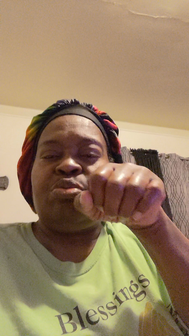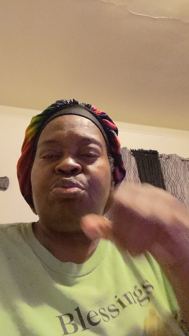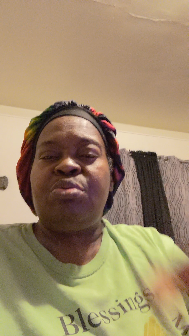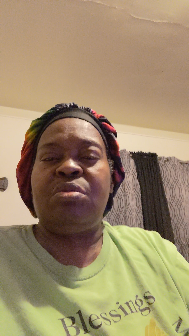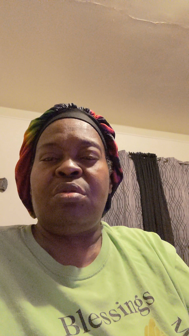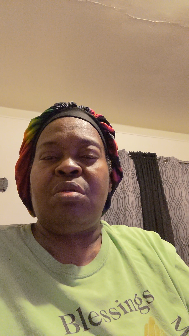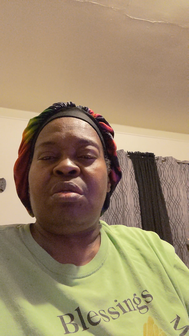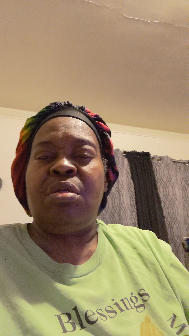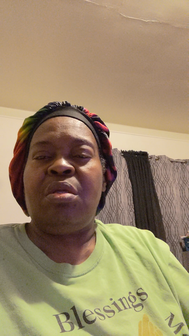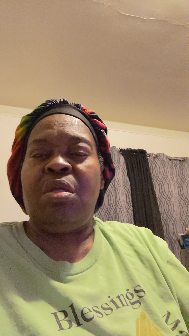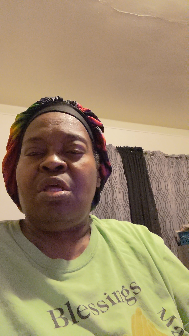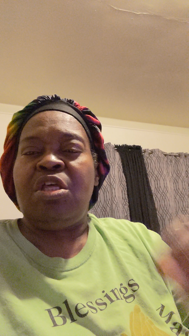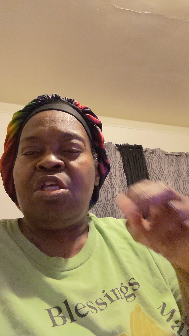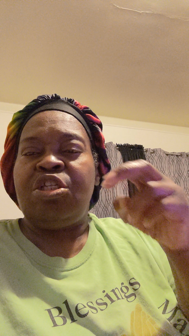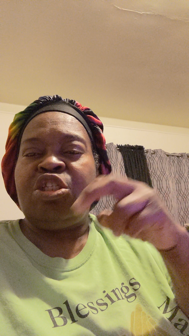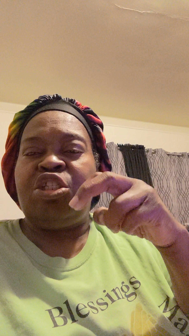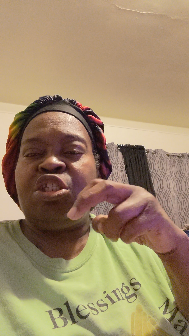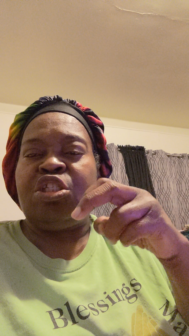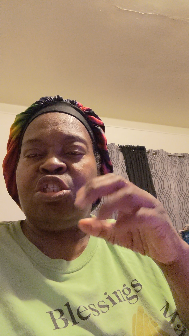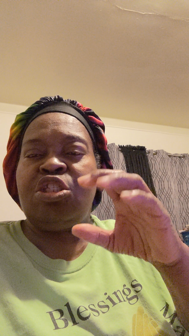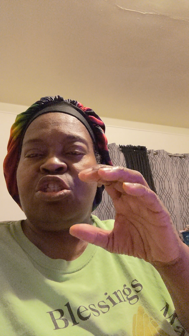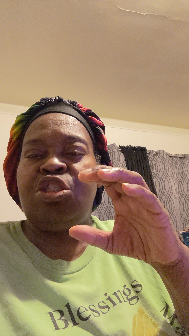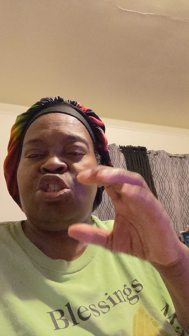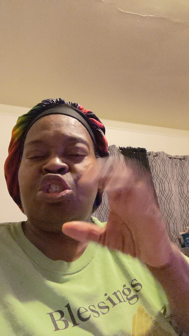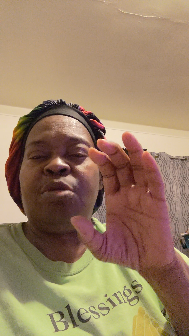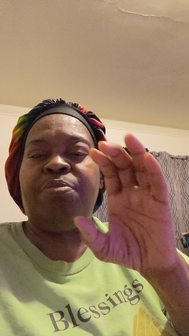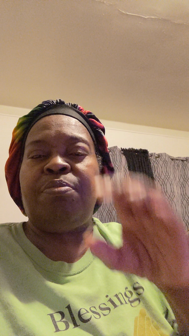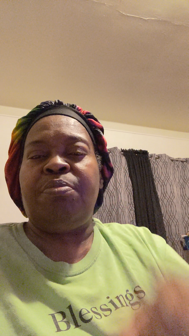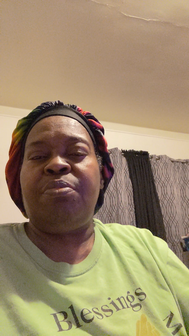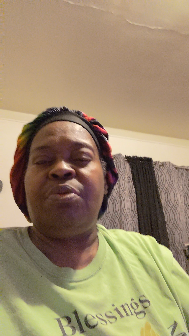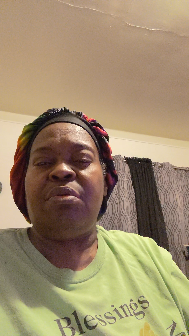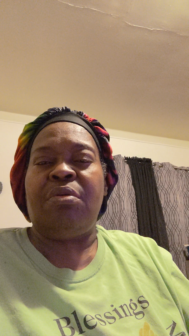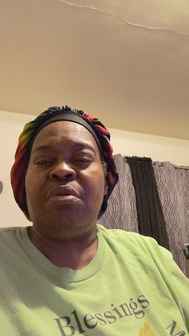potato chip